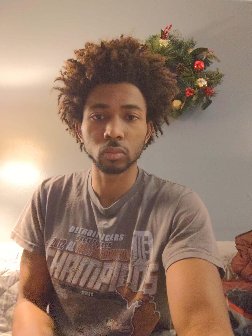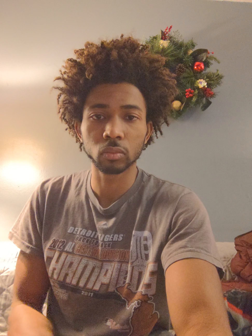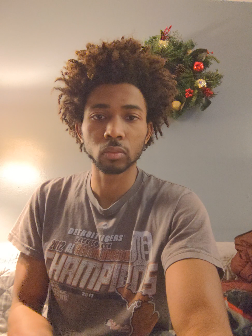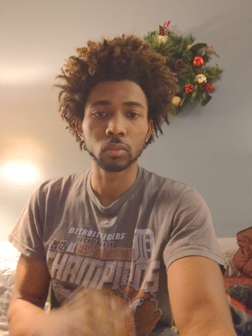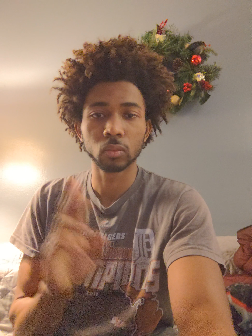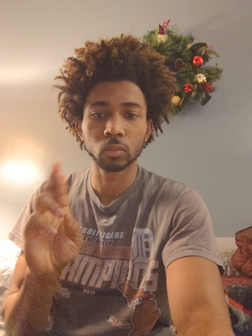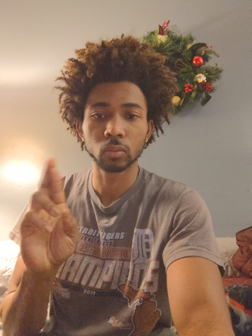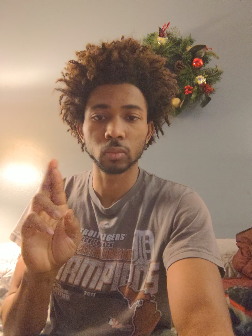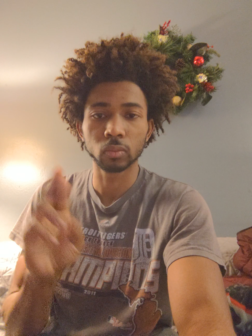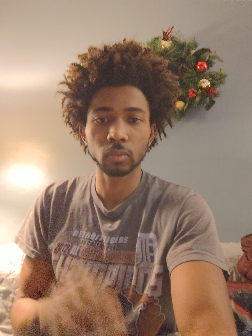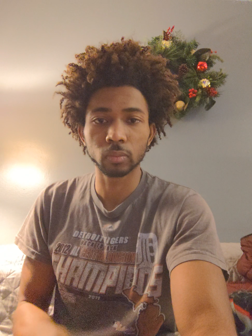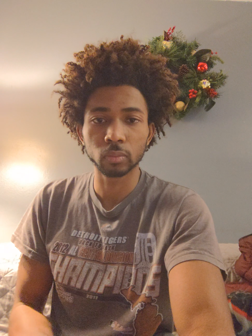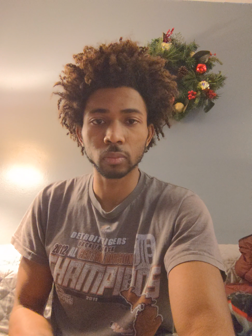refrigerator